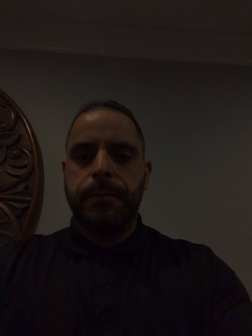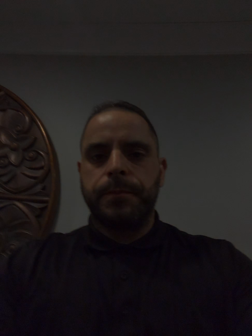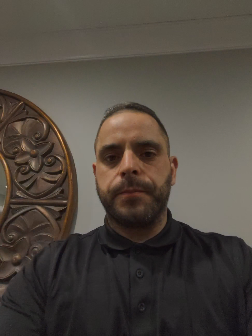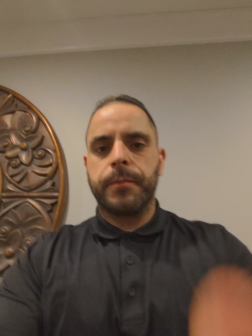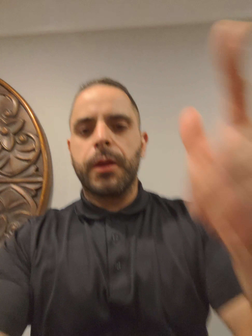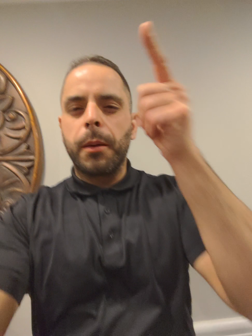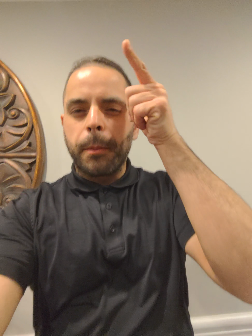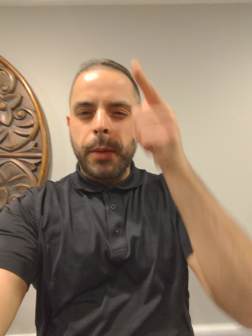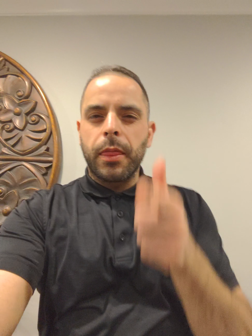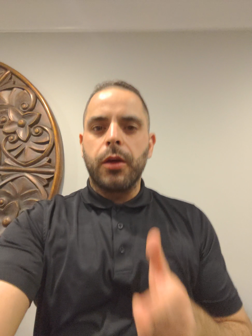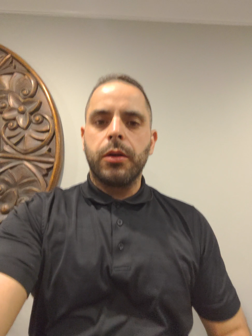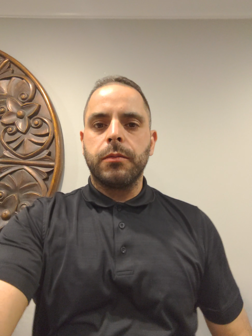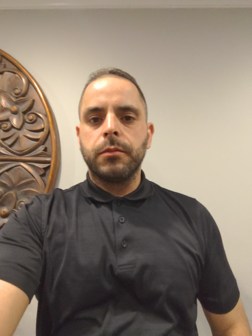brother